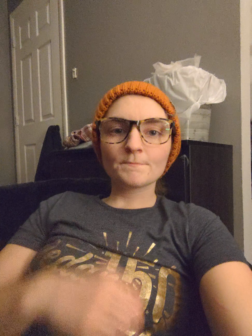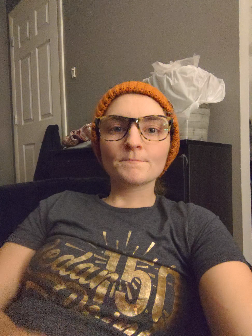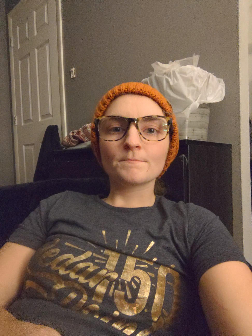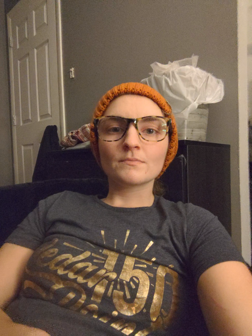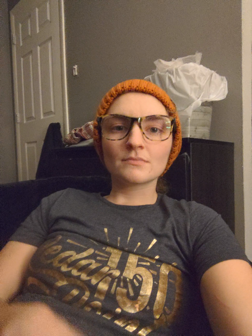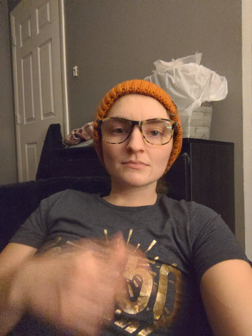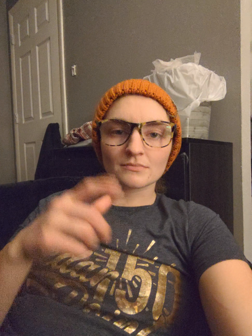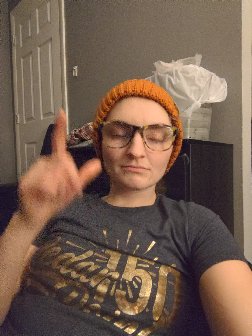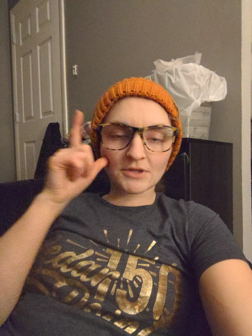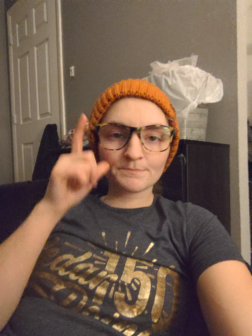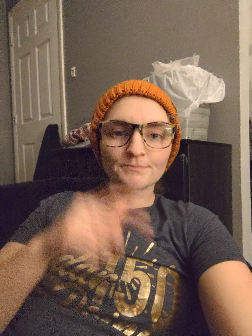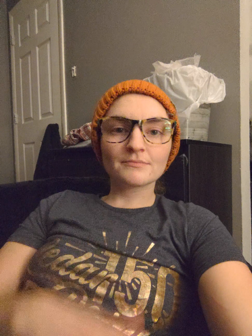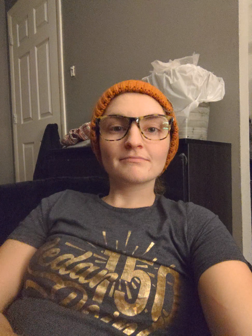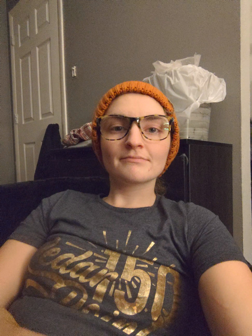listen